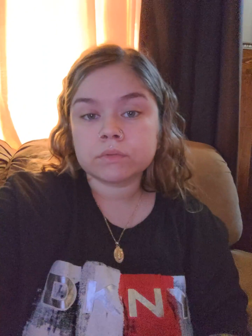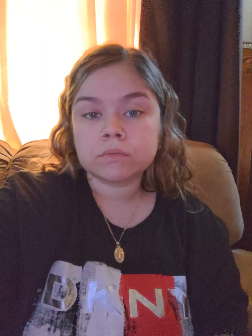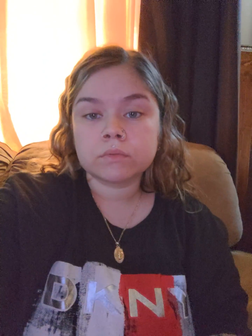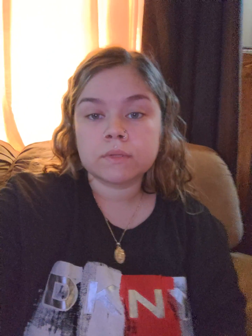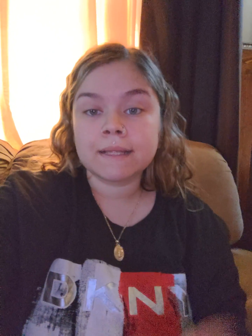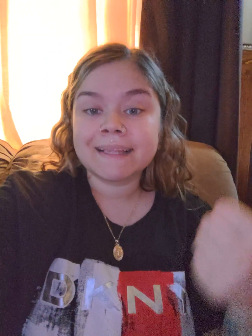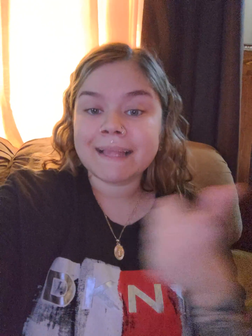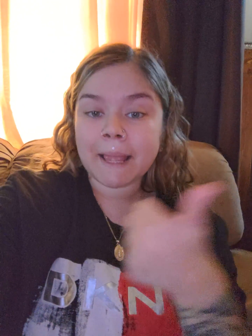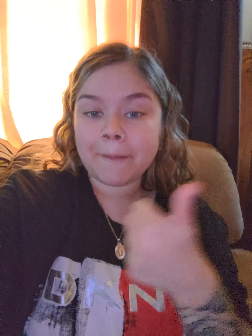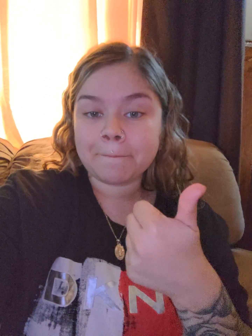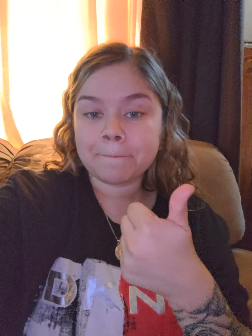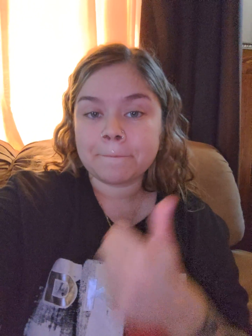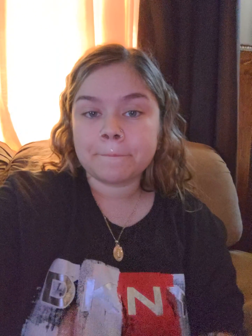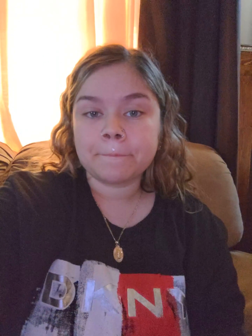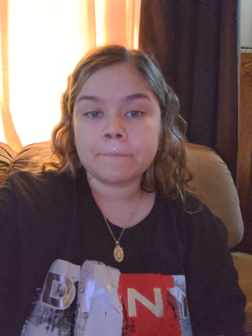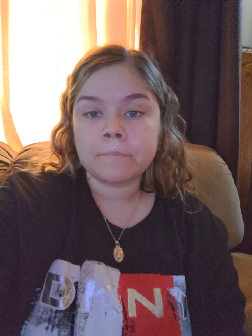game